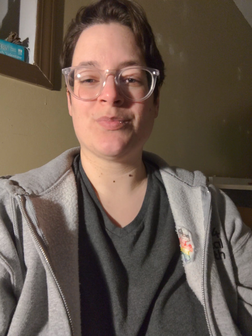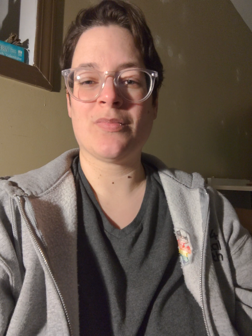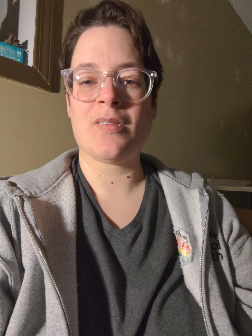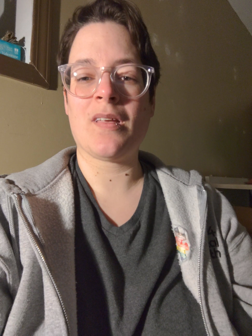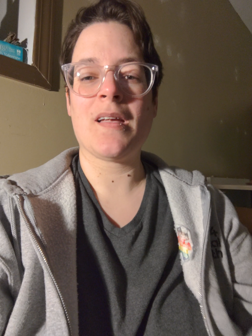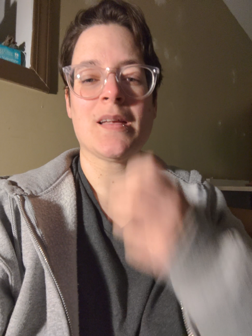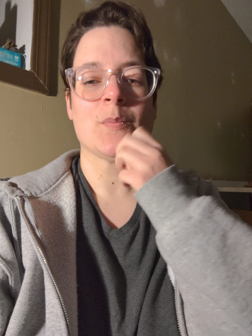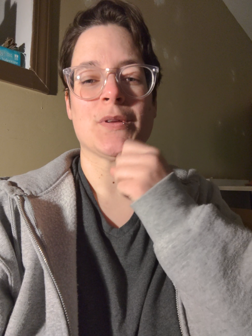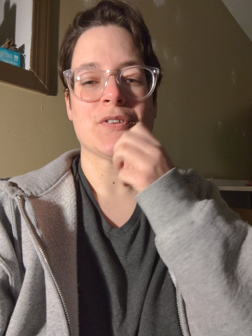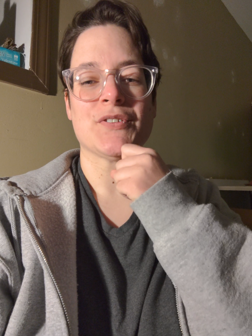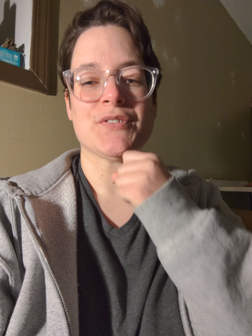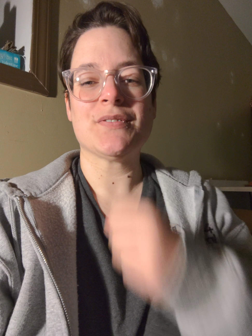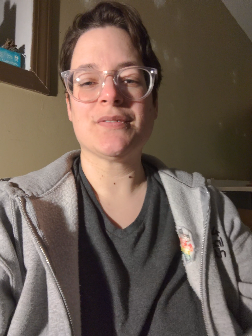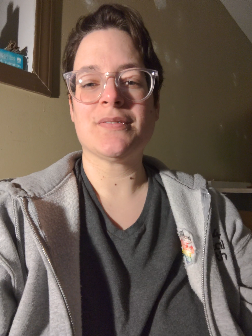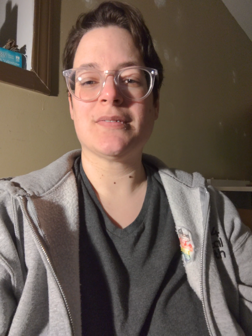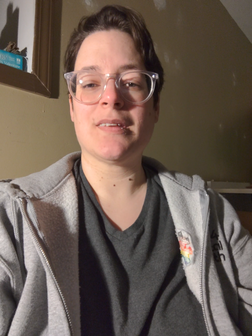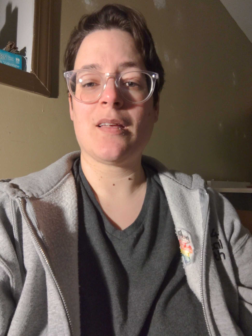underwear